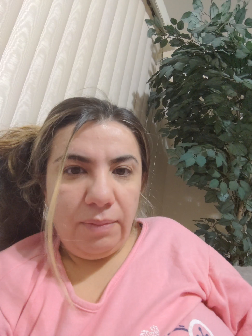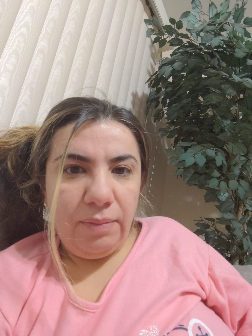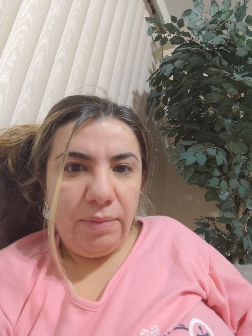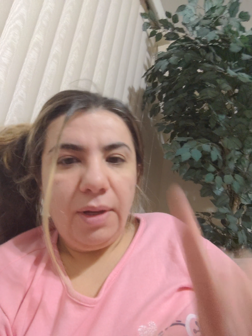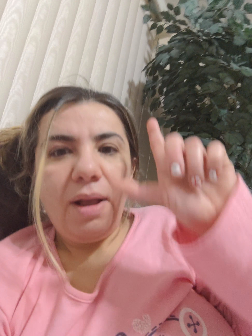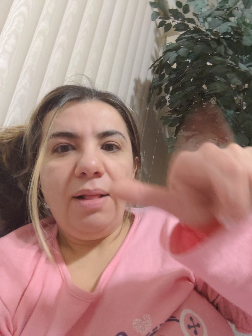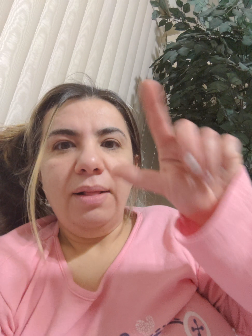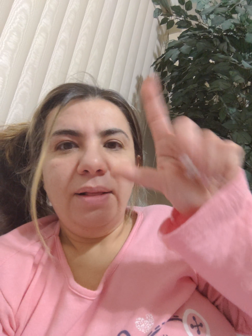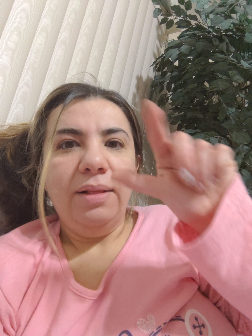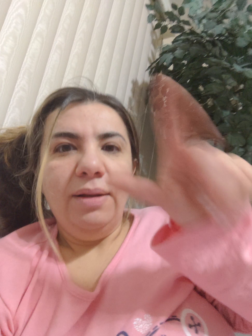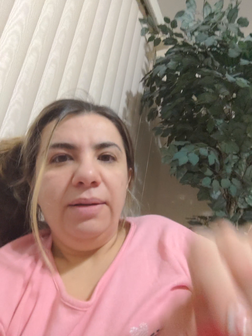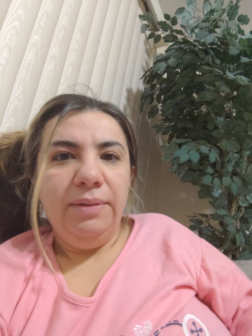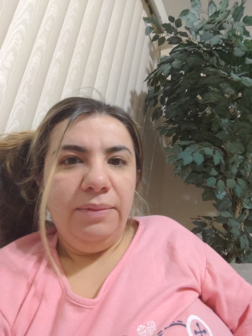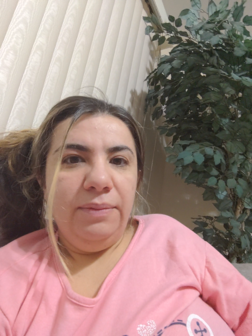later